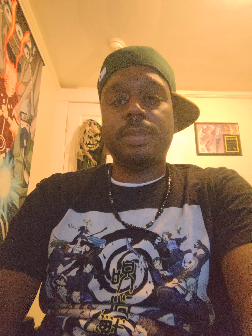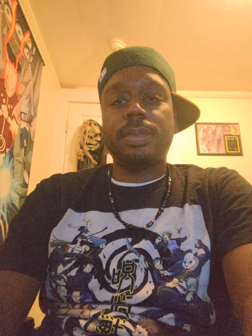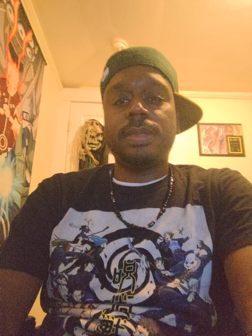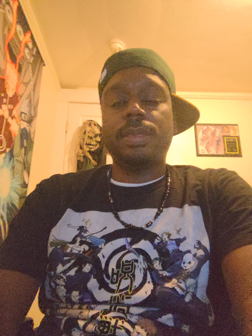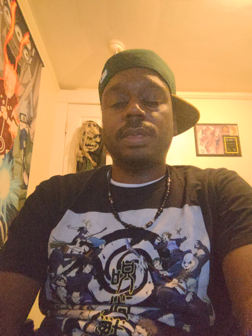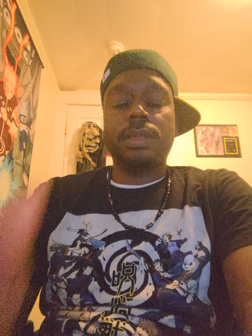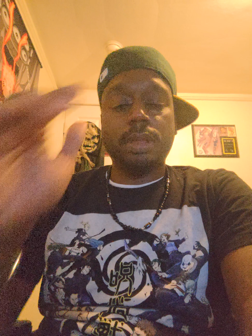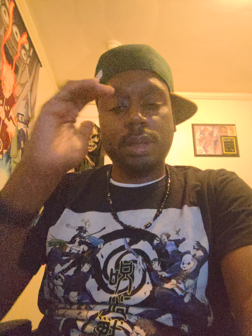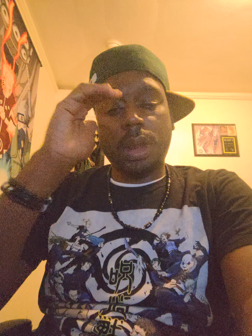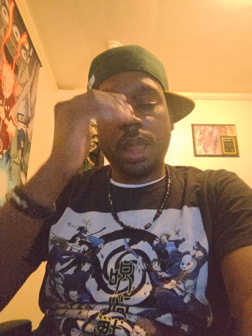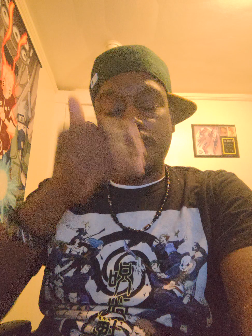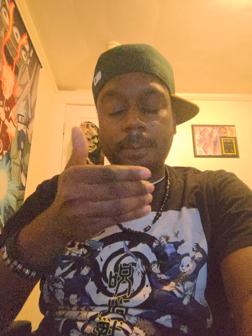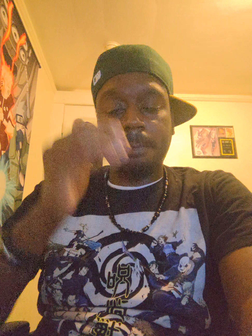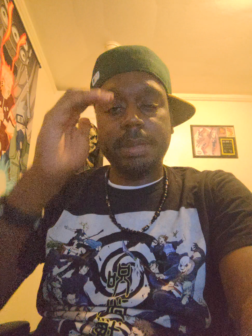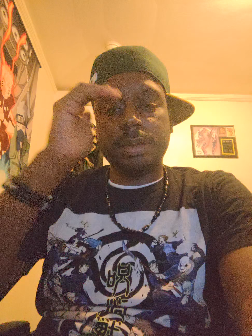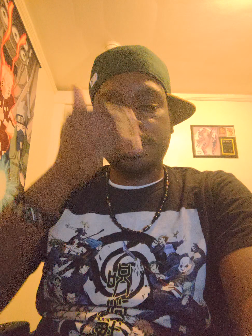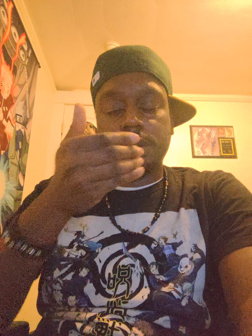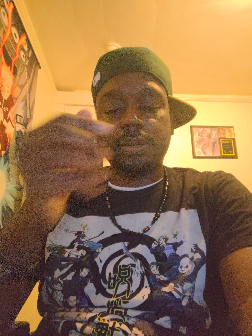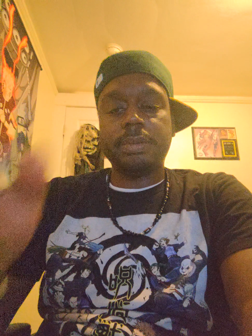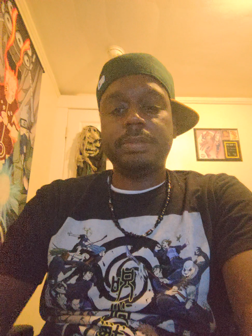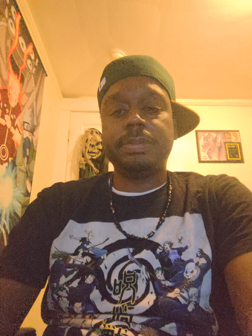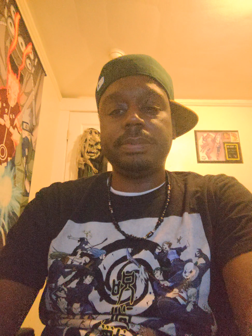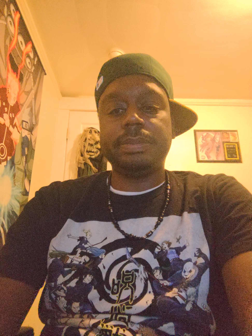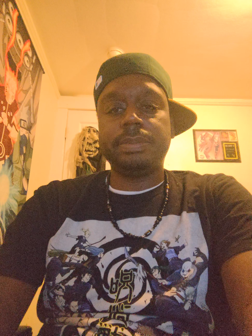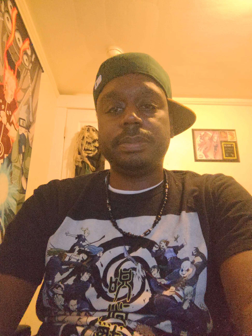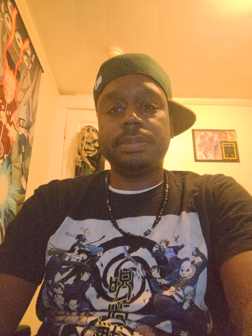sleepy